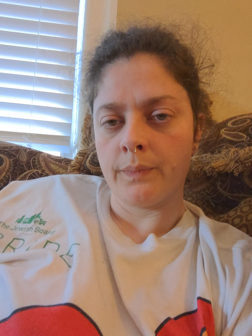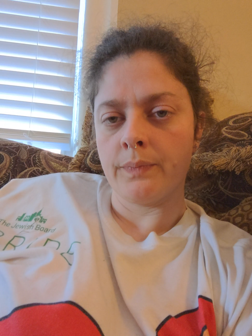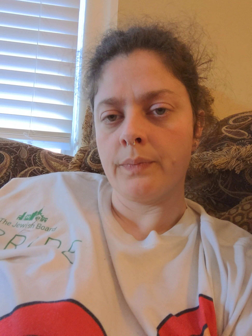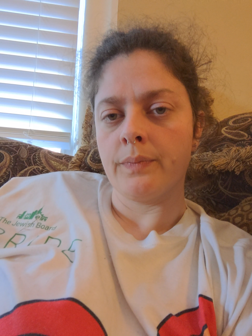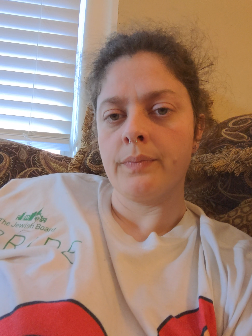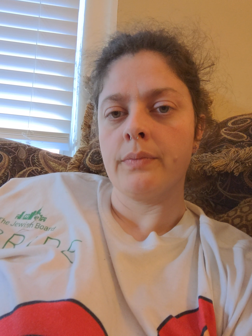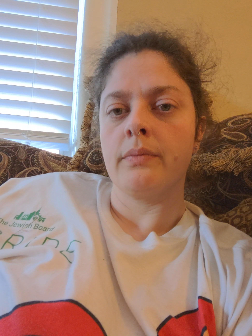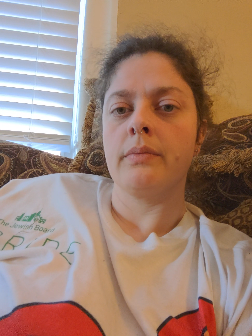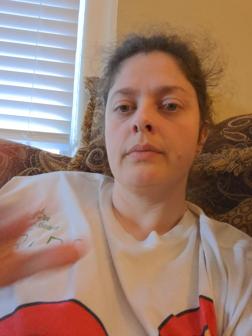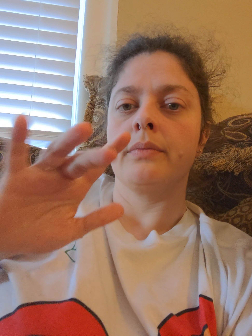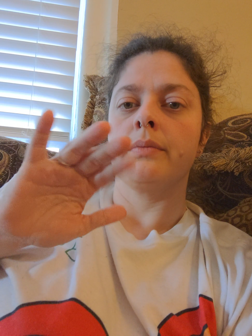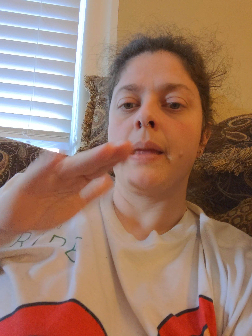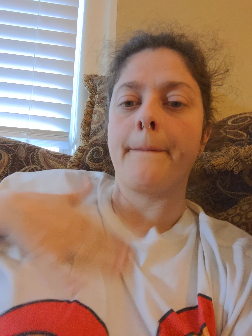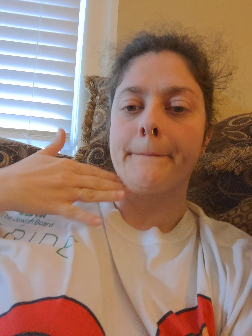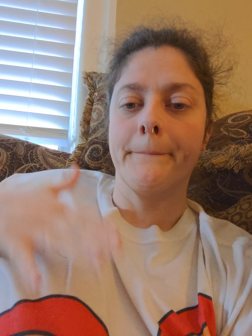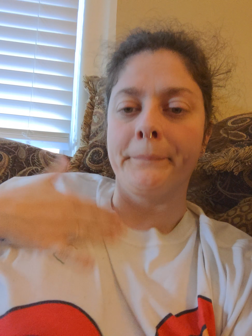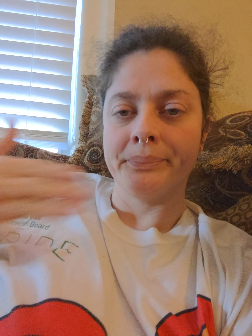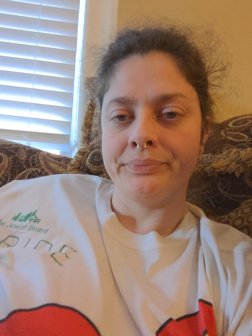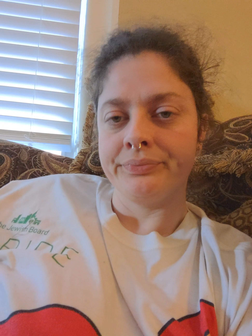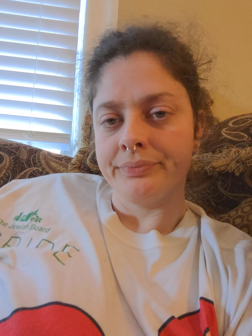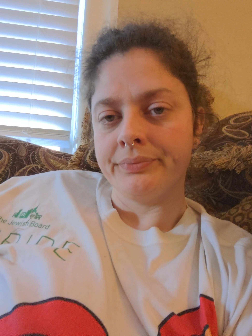happy